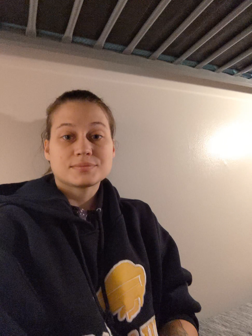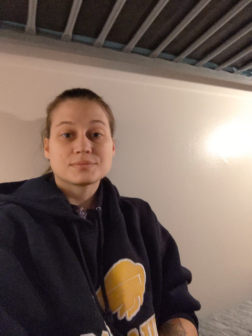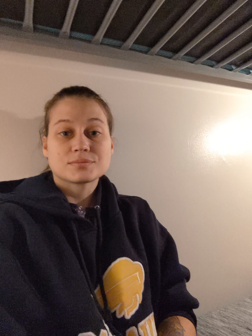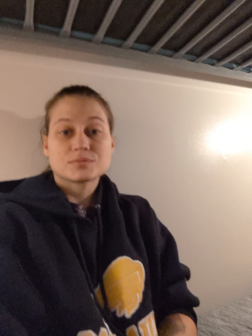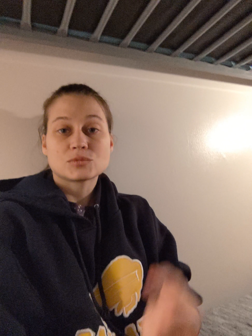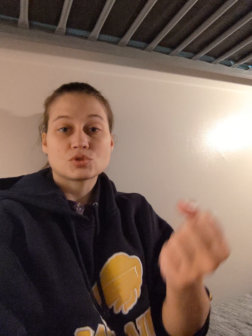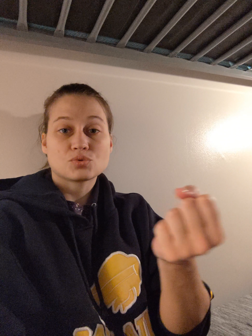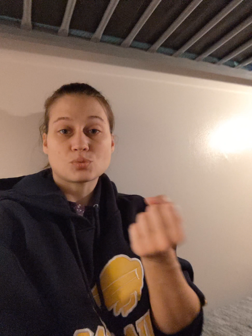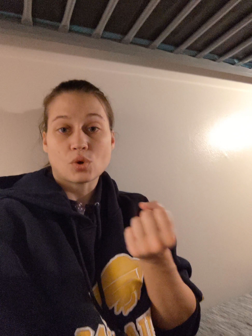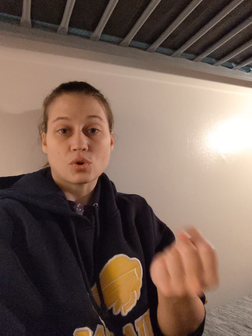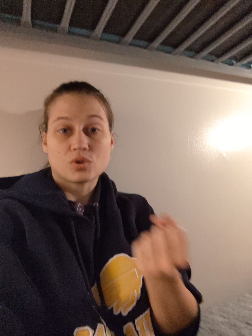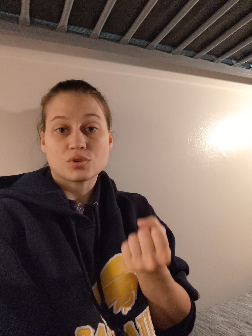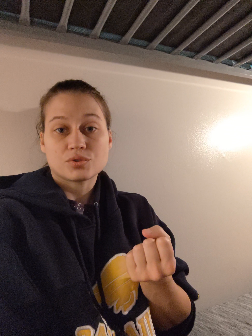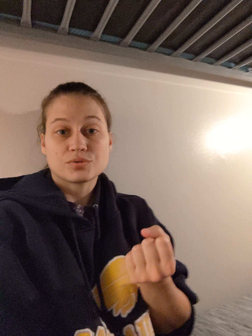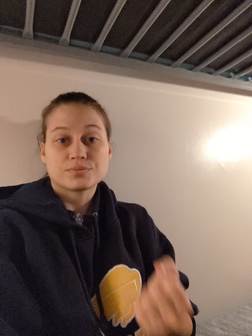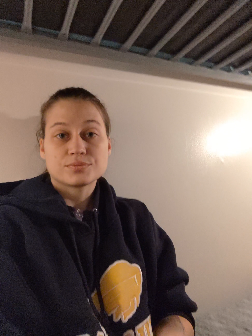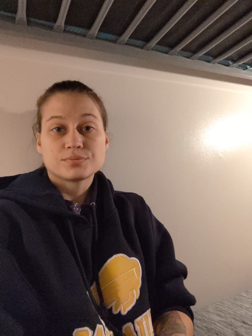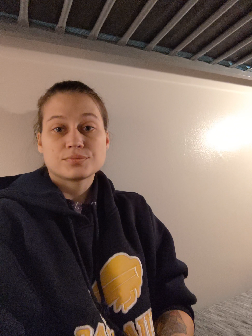drawer